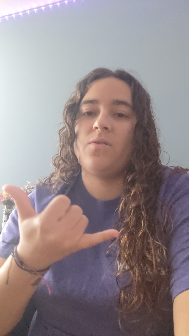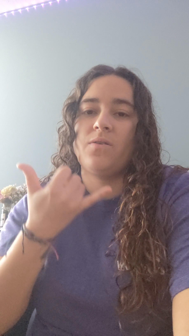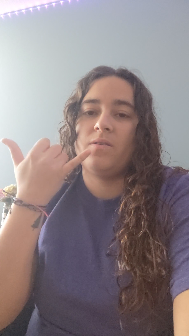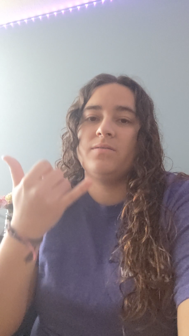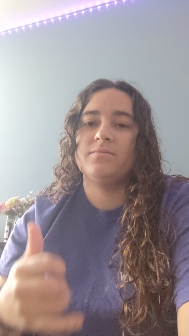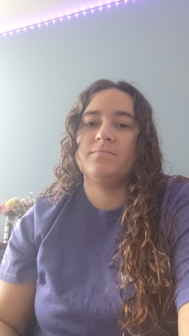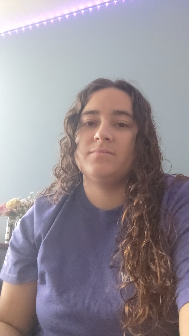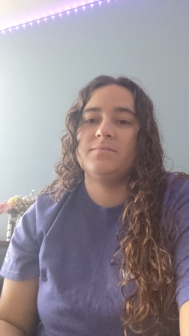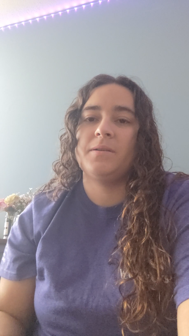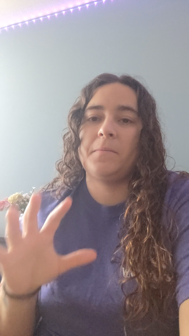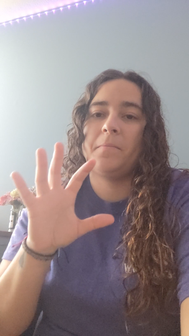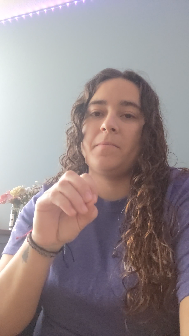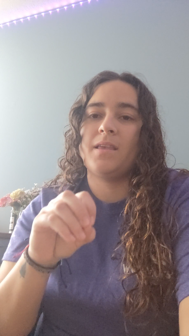bite